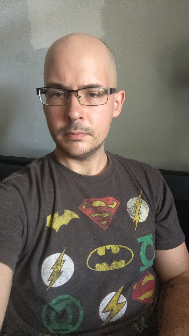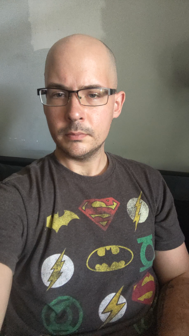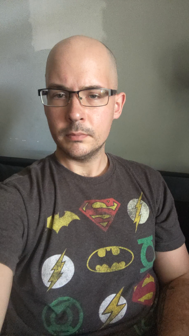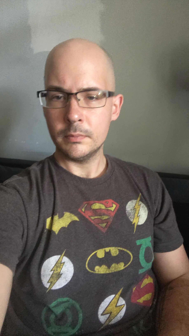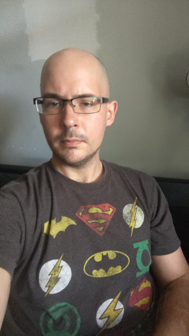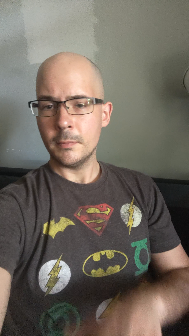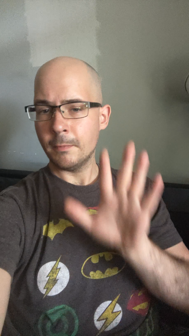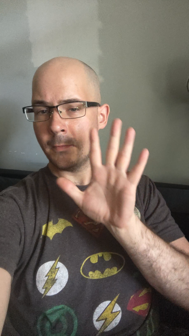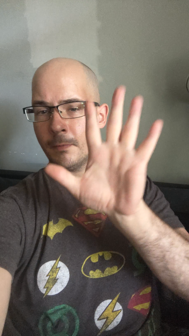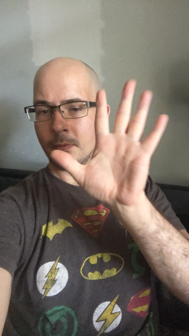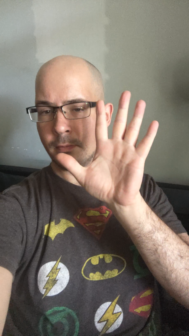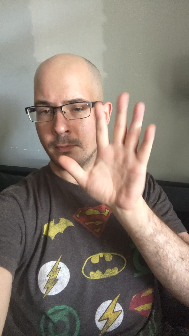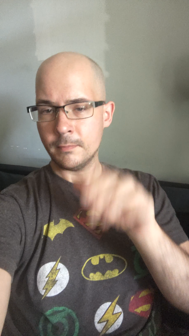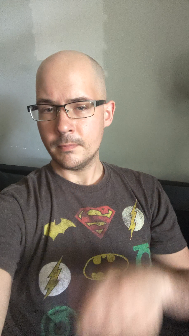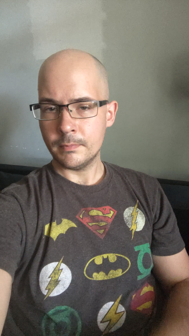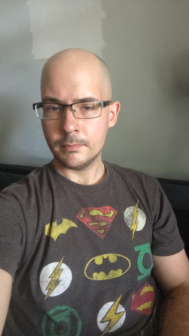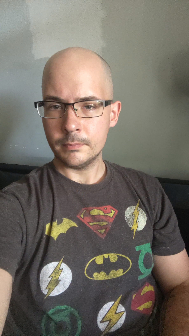give me five